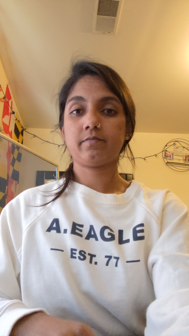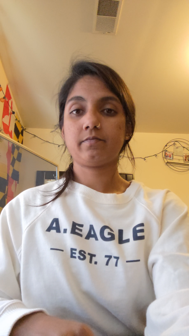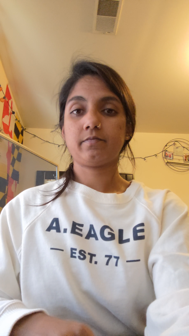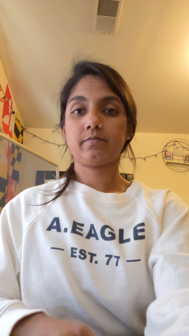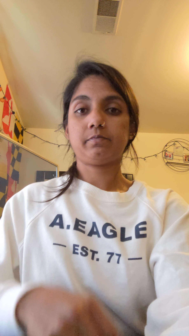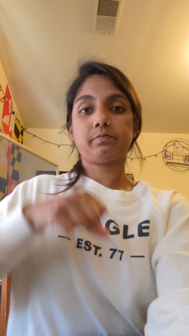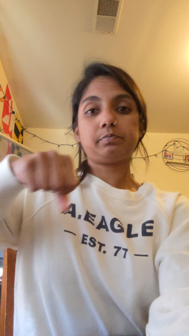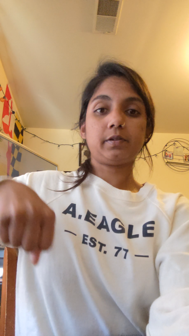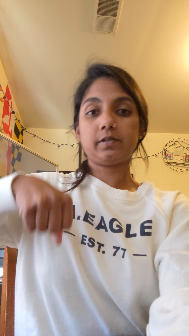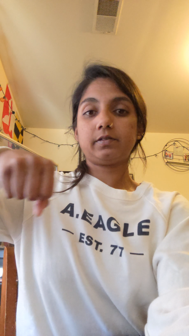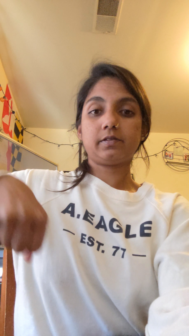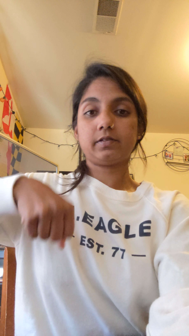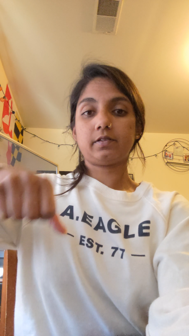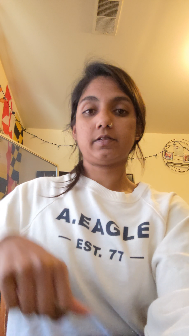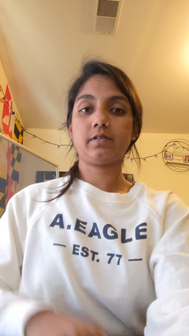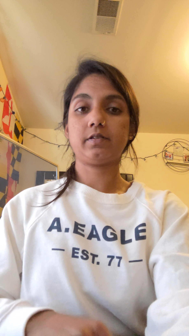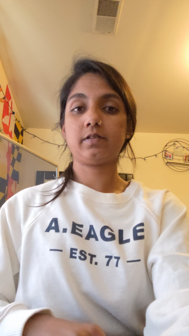bicycle